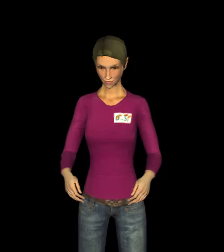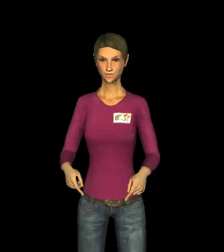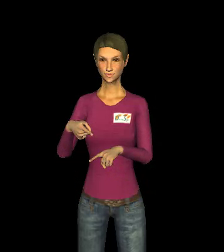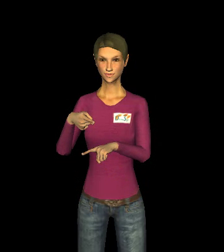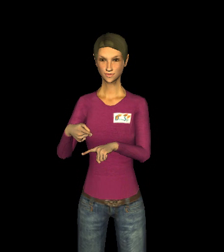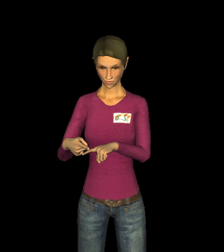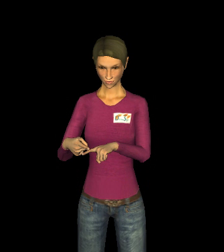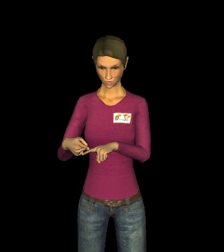نصف